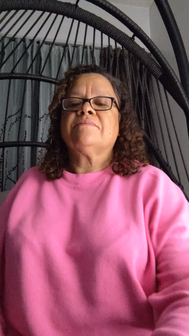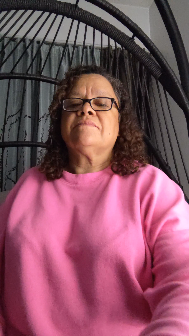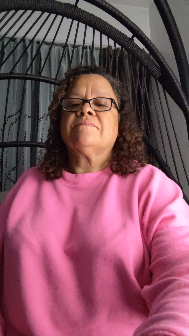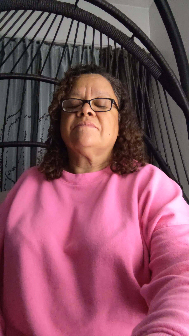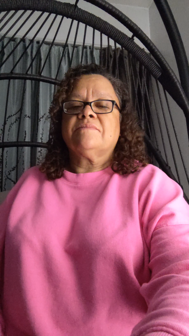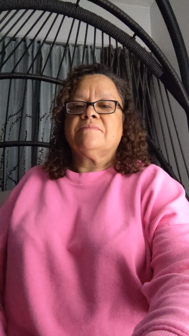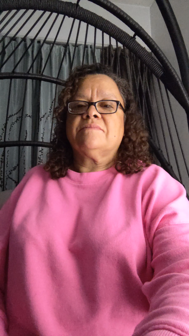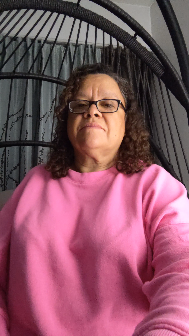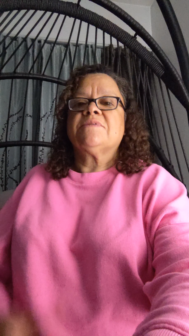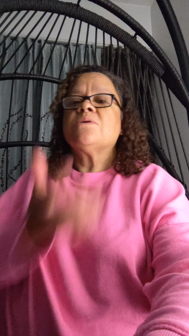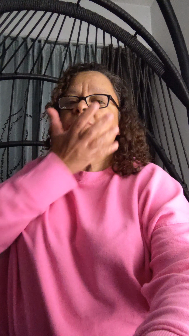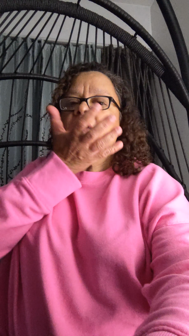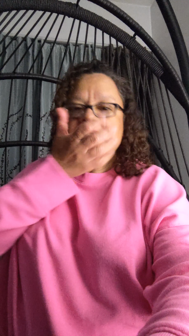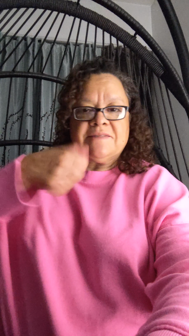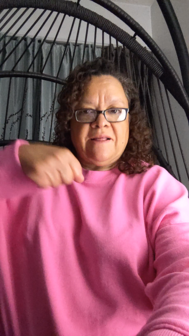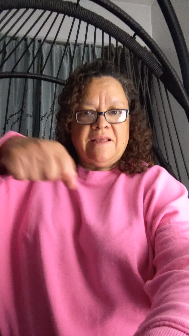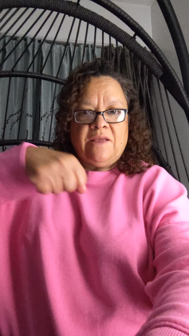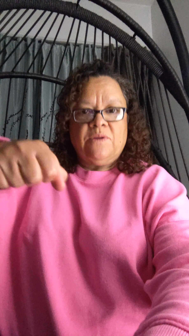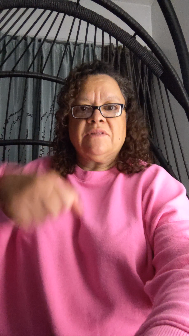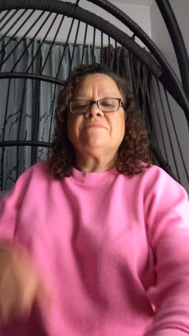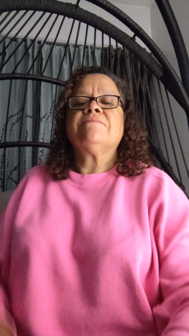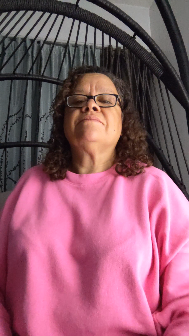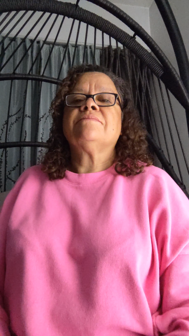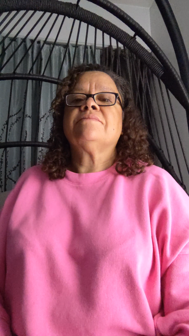lawn mower